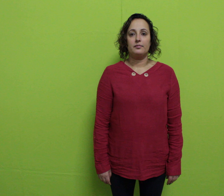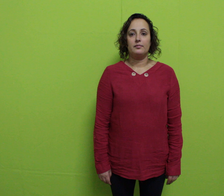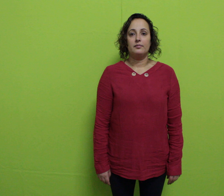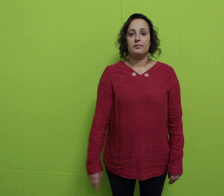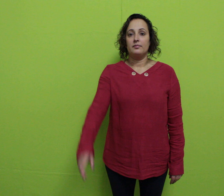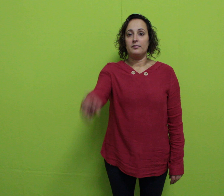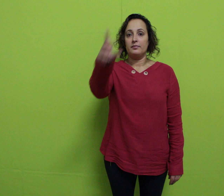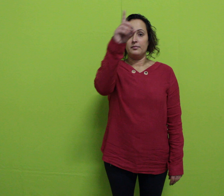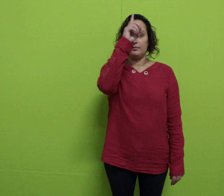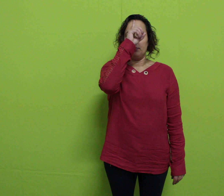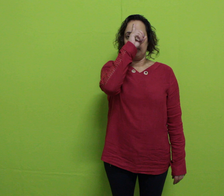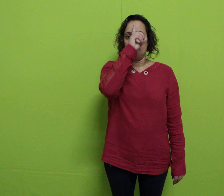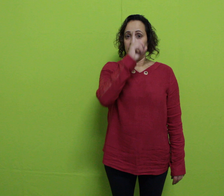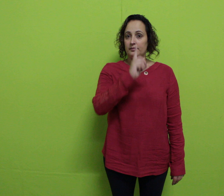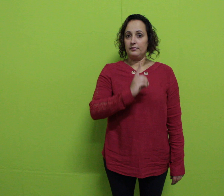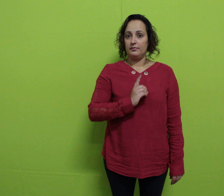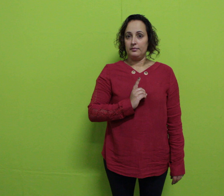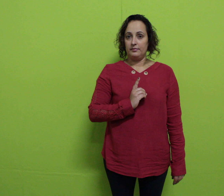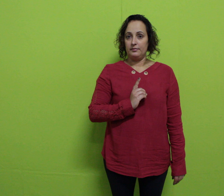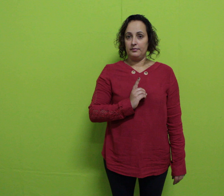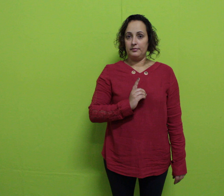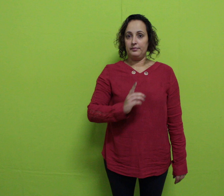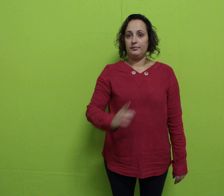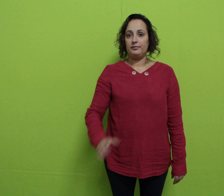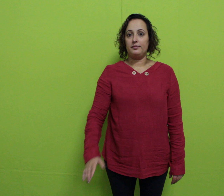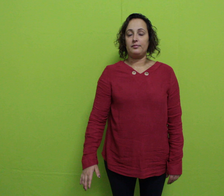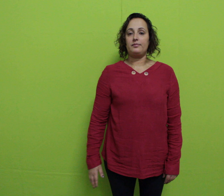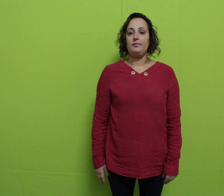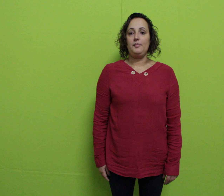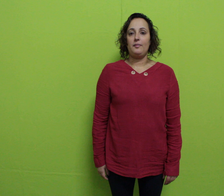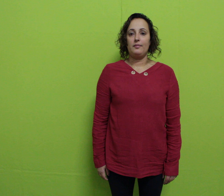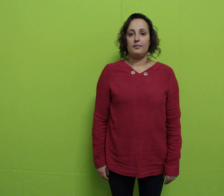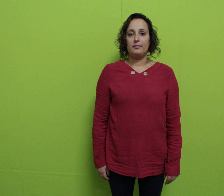amarelo